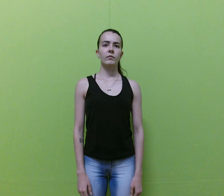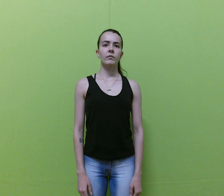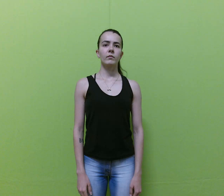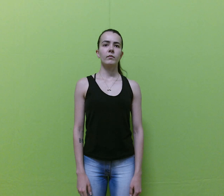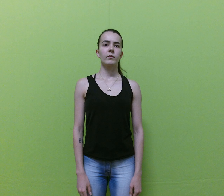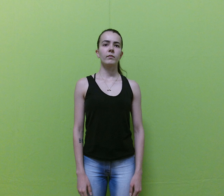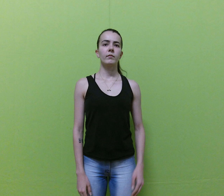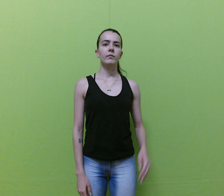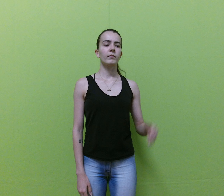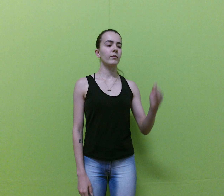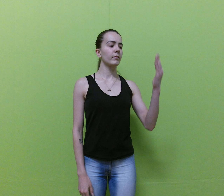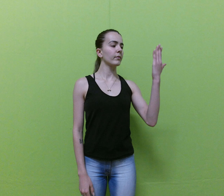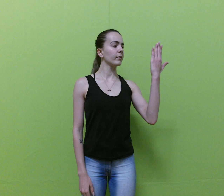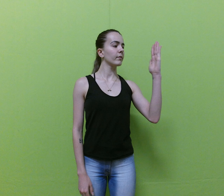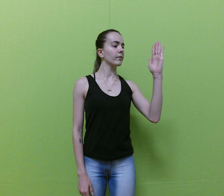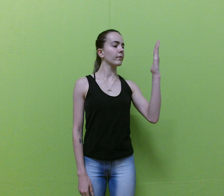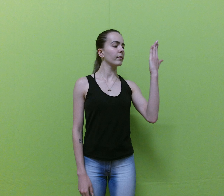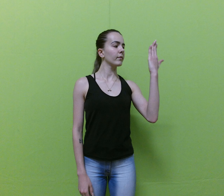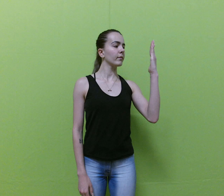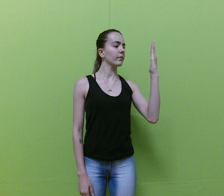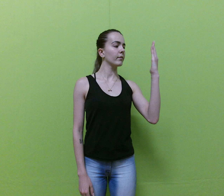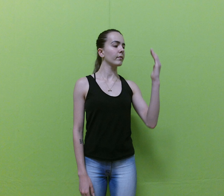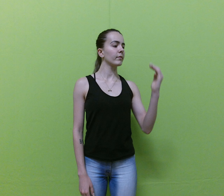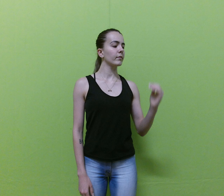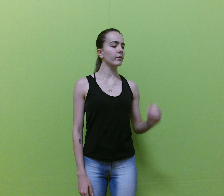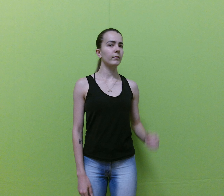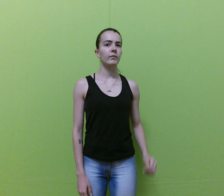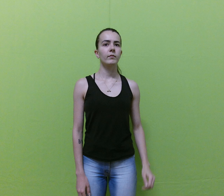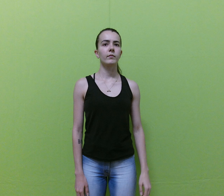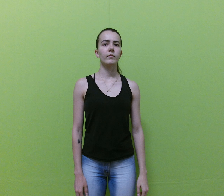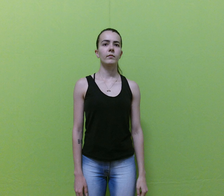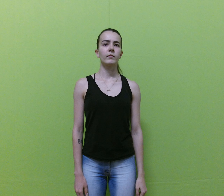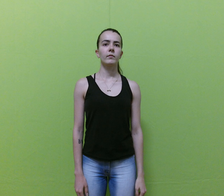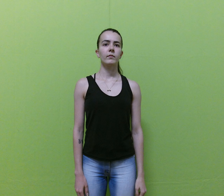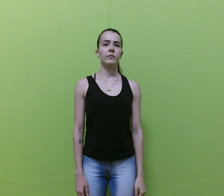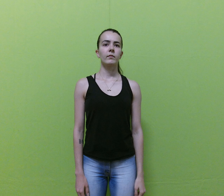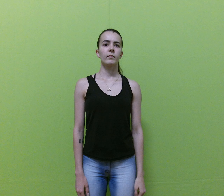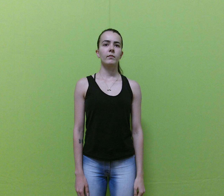espelho